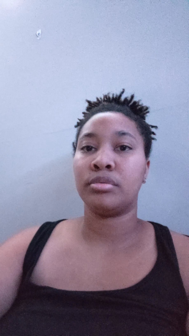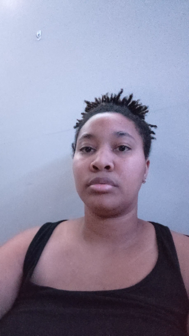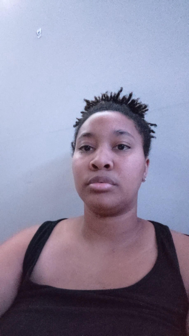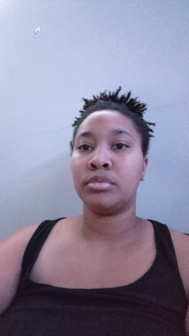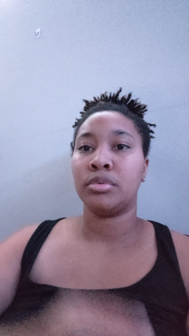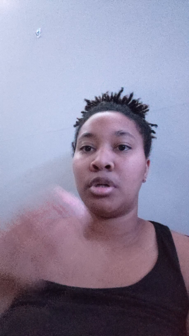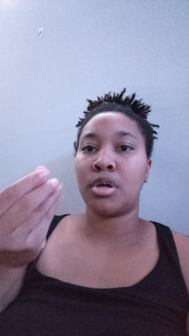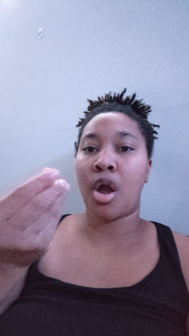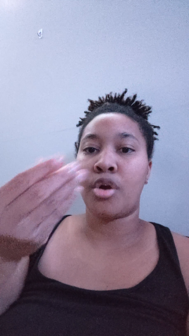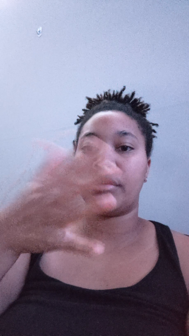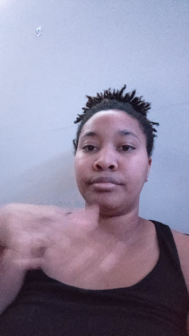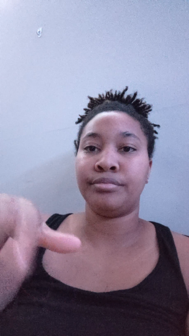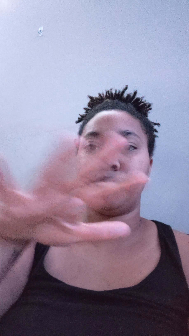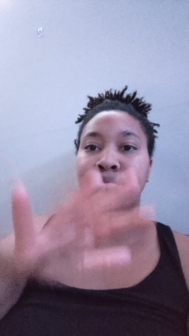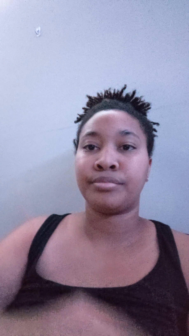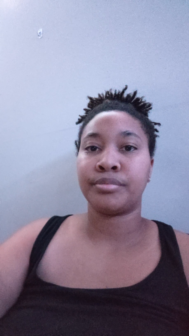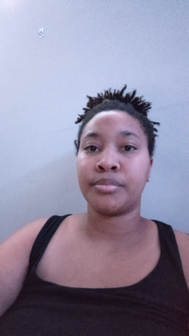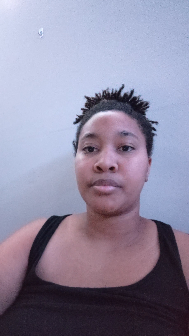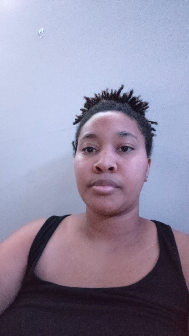garden